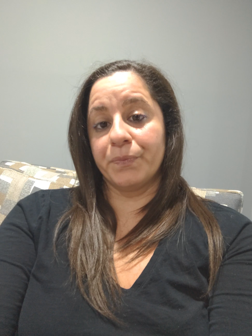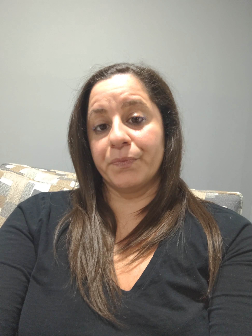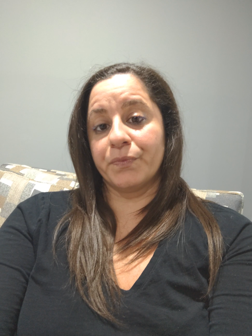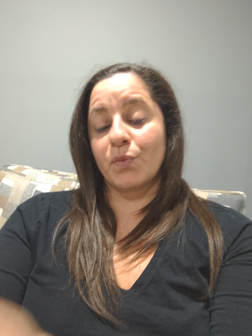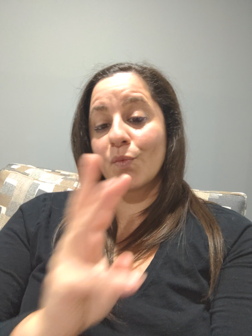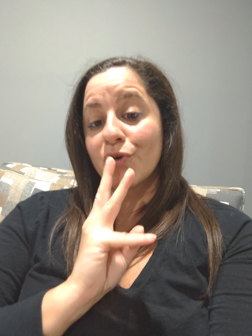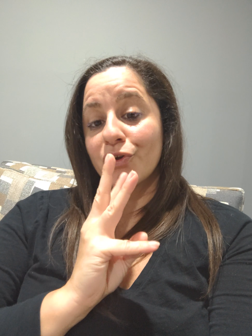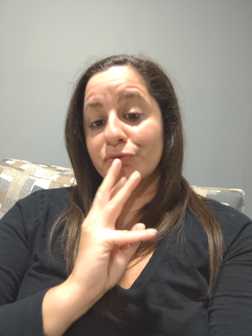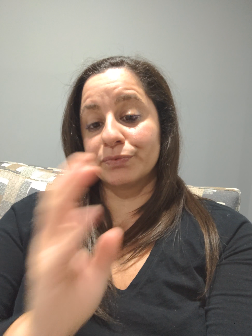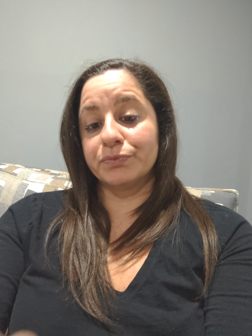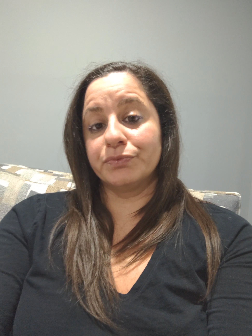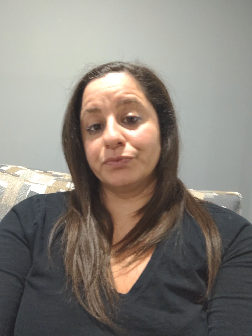water